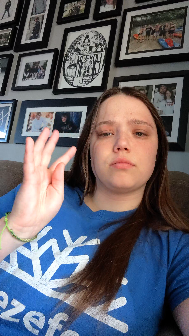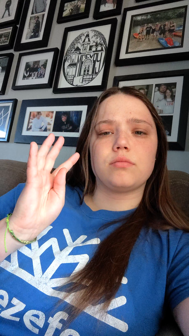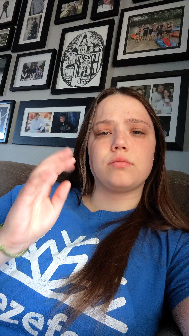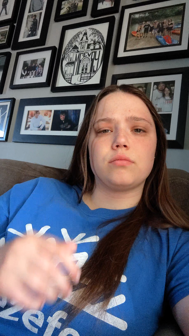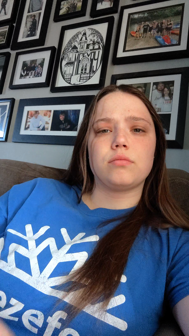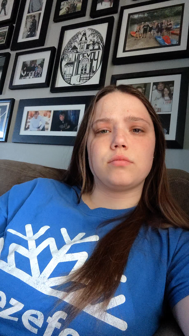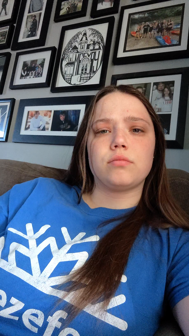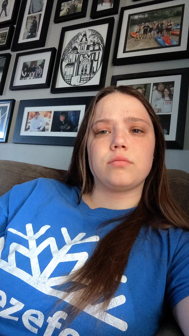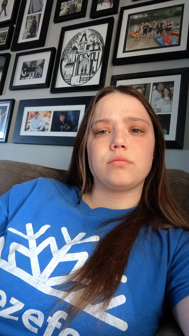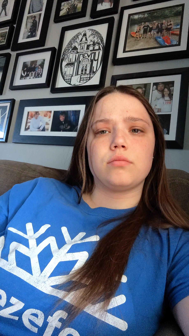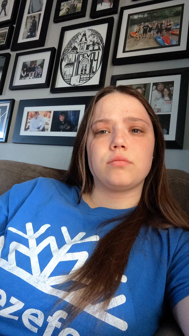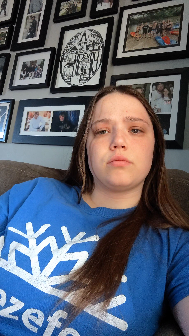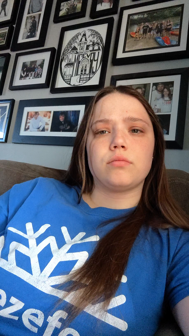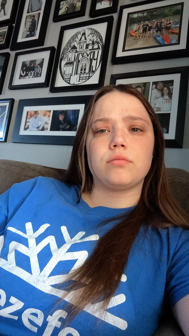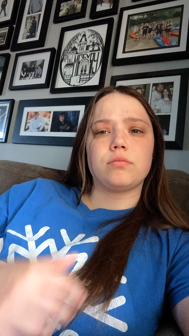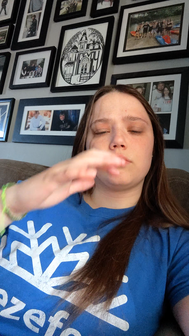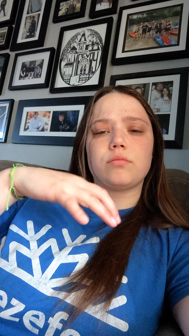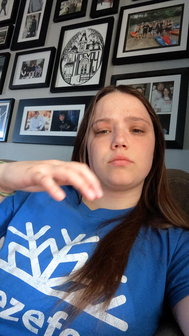grapes